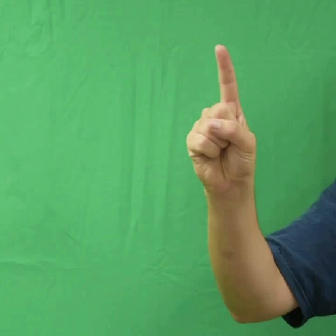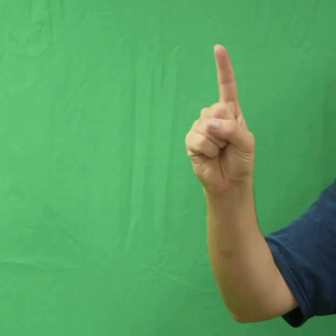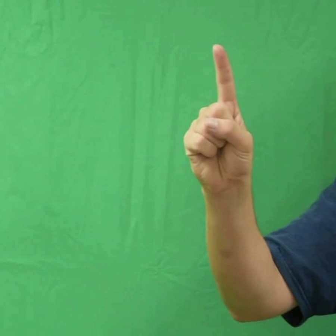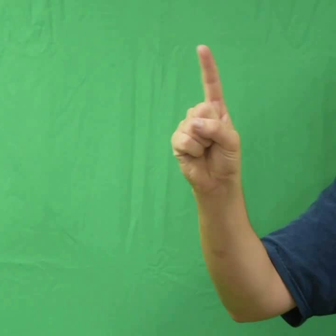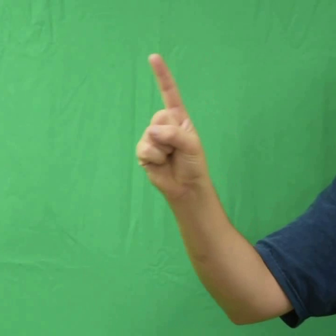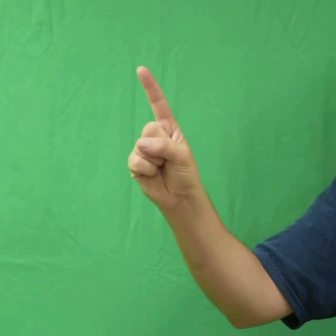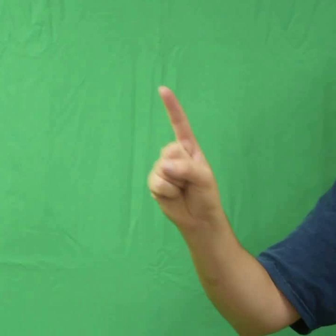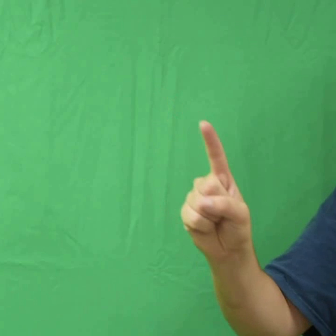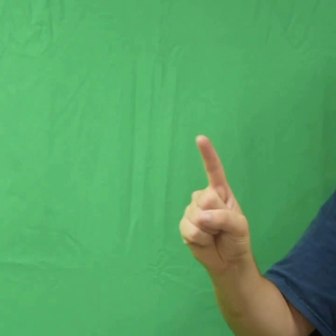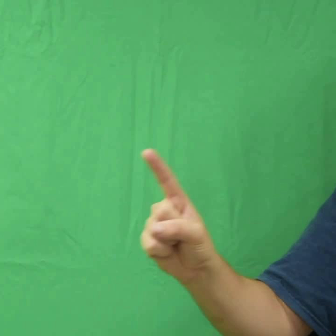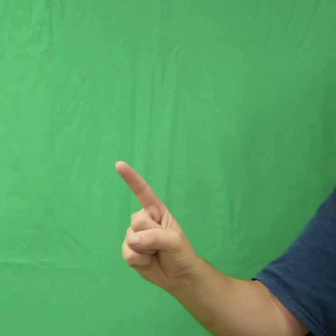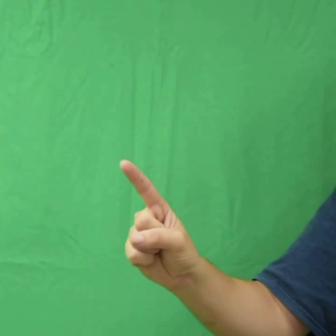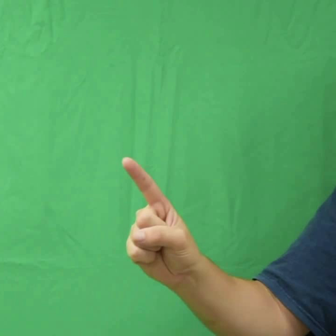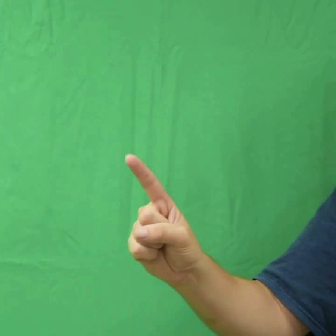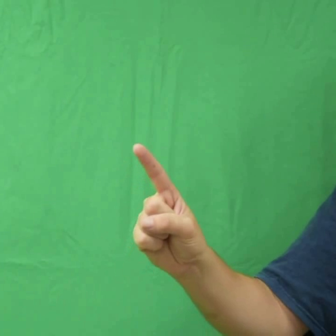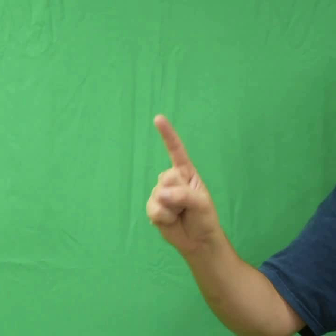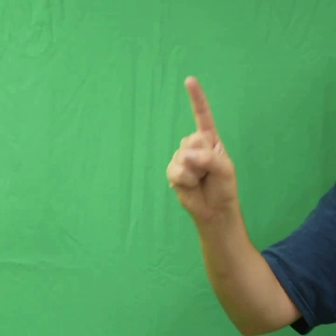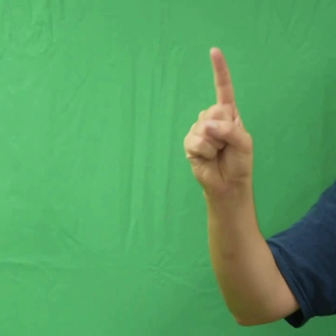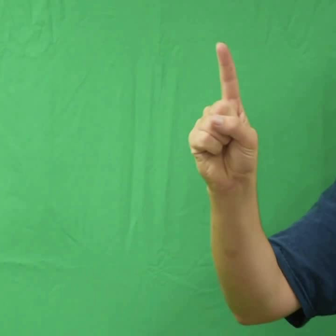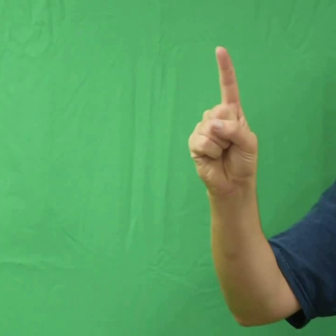Z